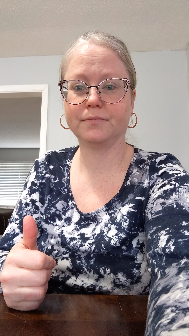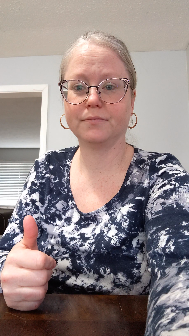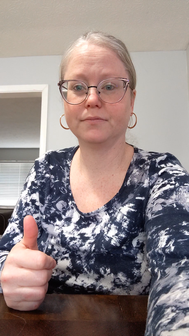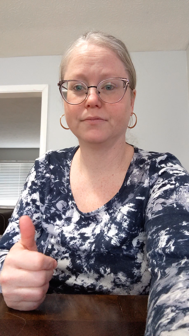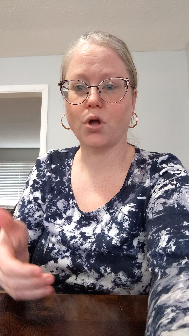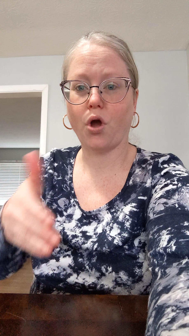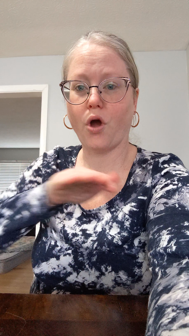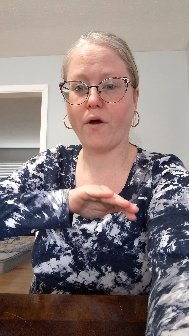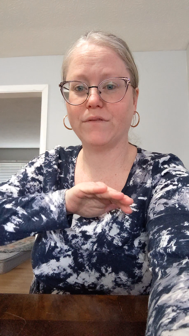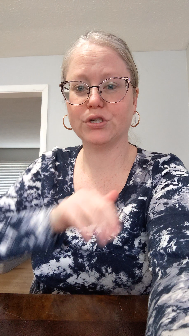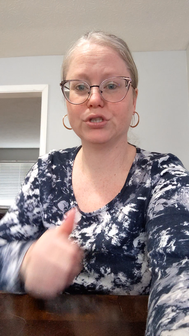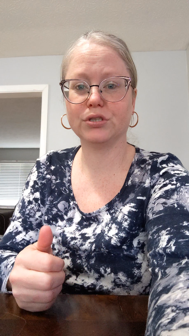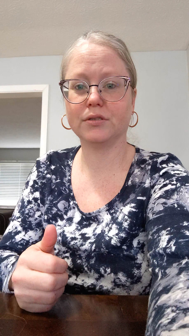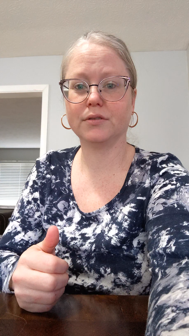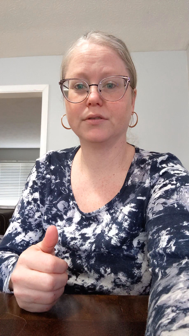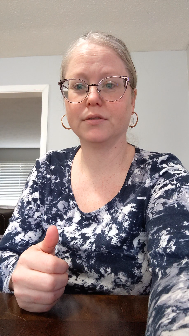cover